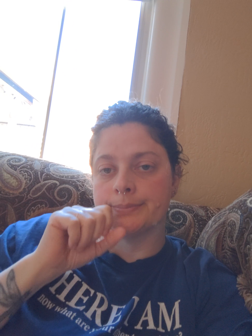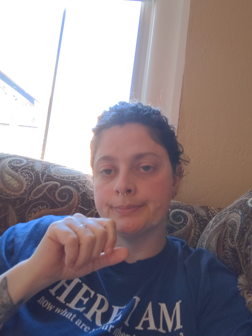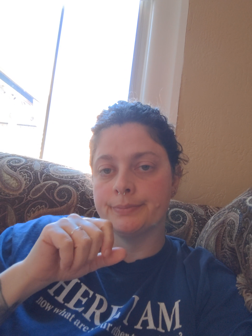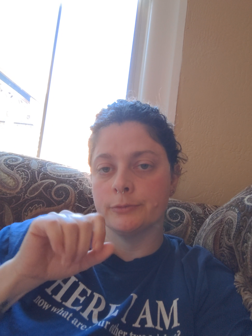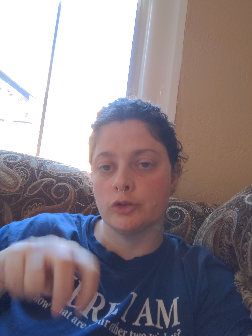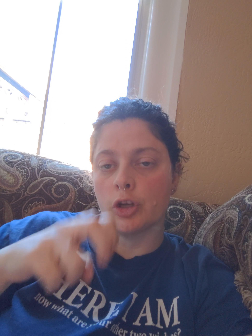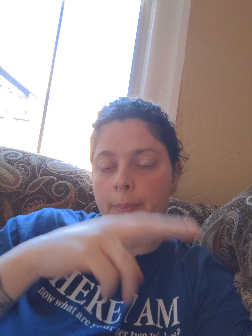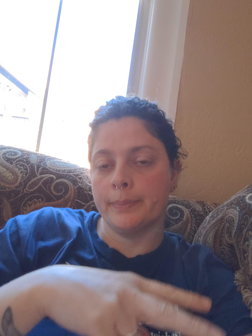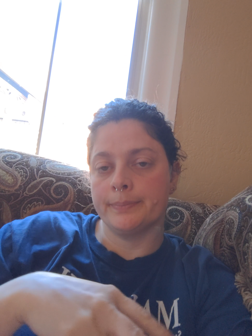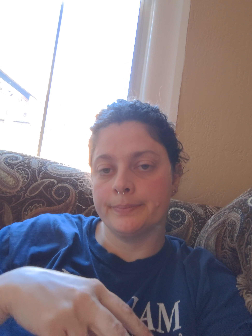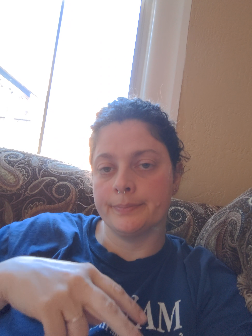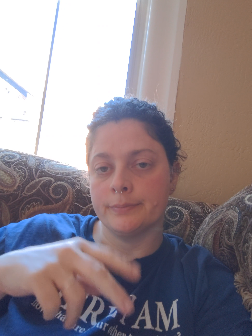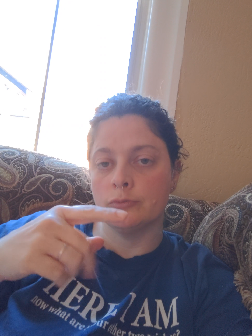jump